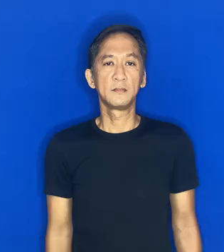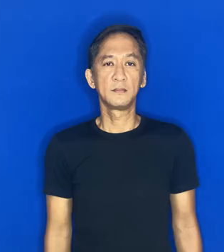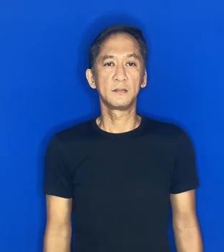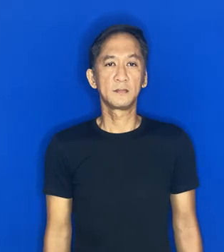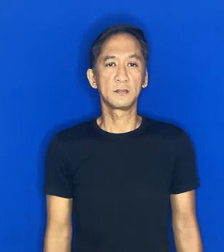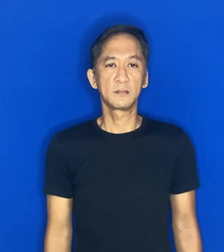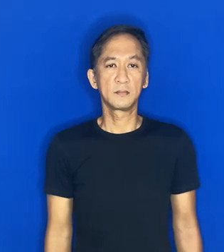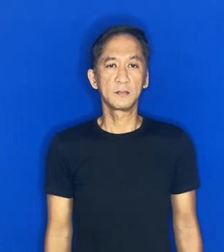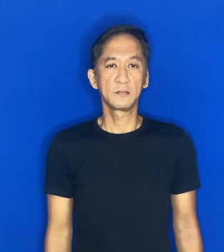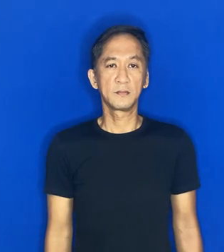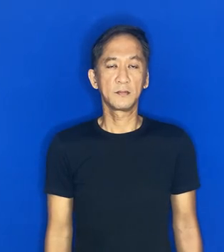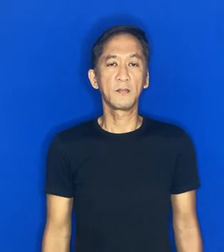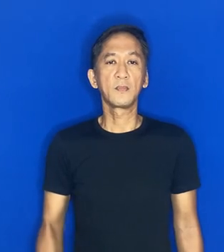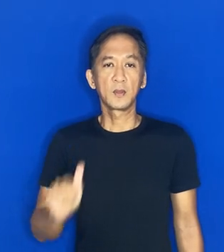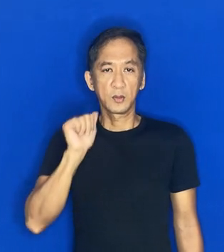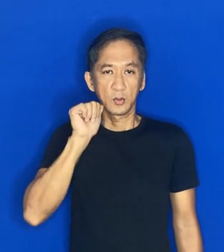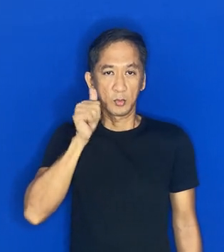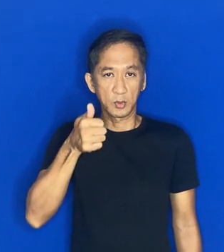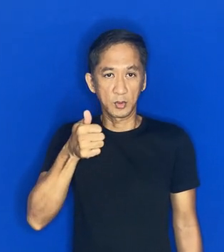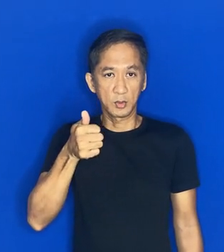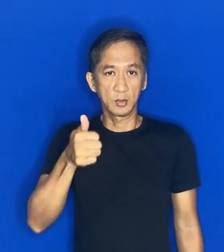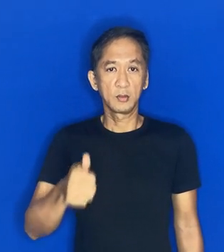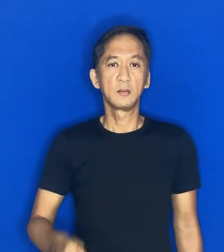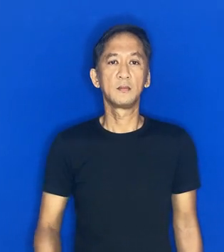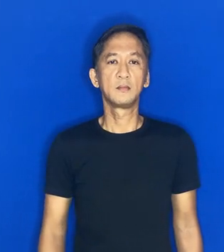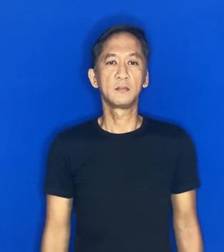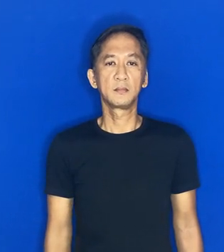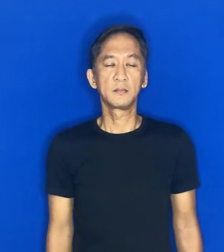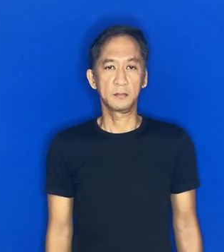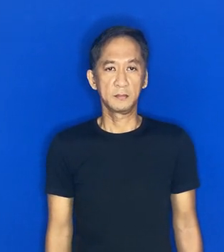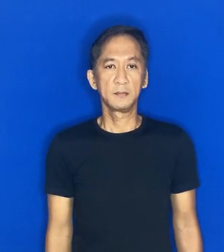tomorrow